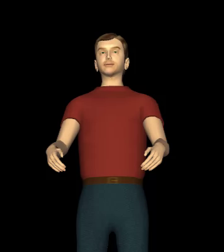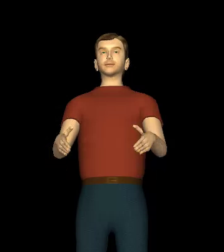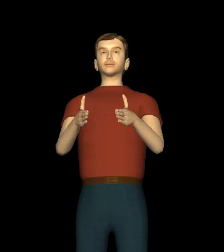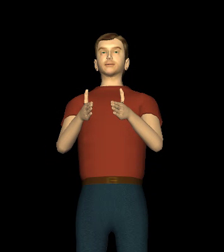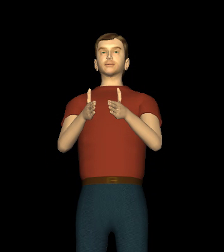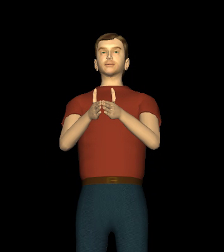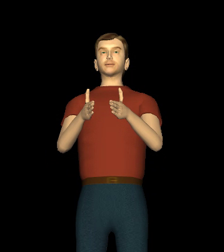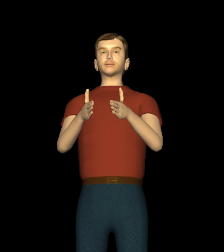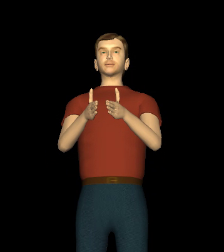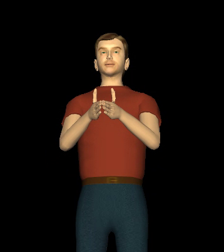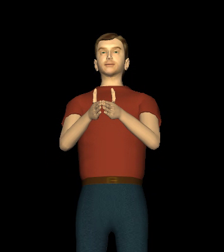يطلب